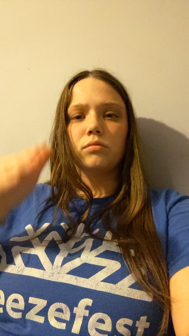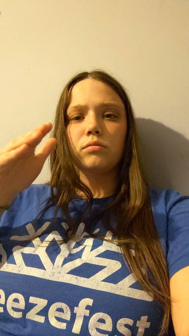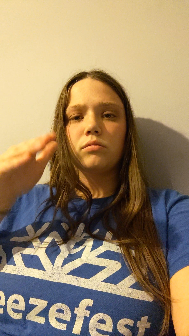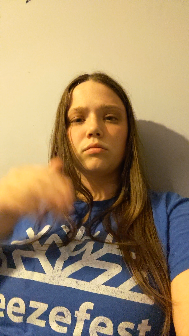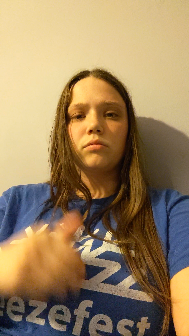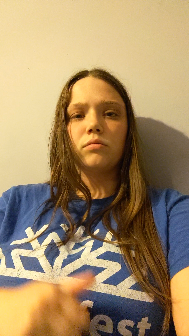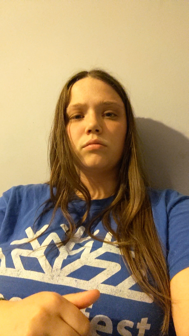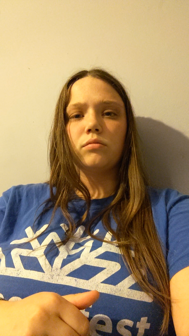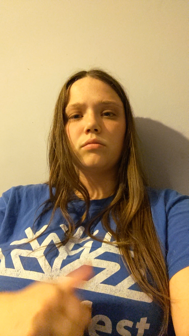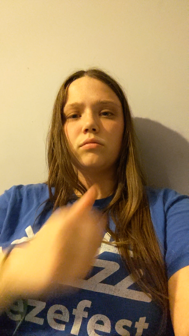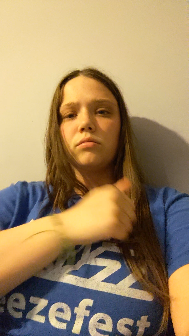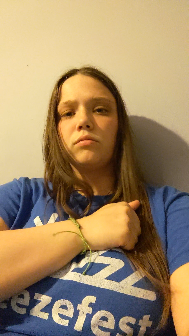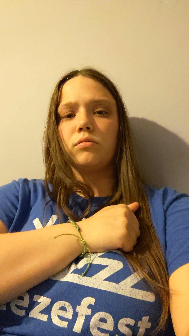love